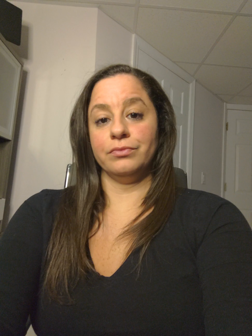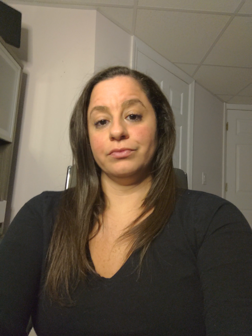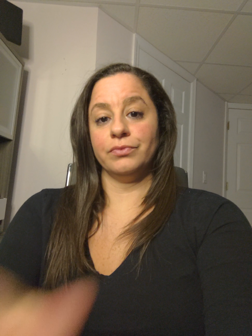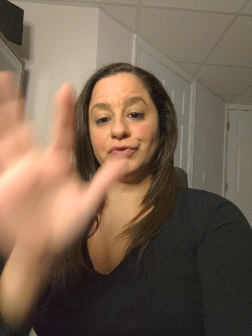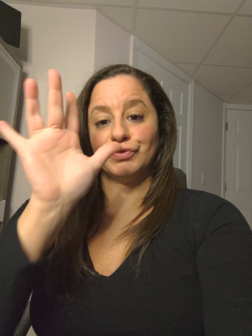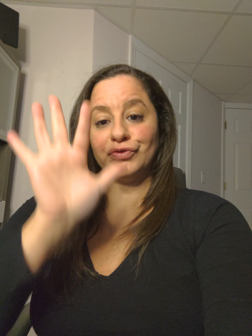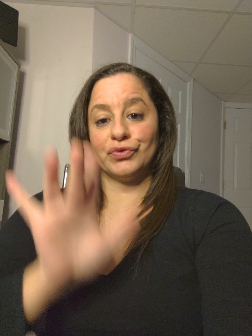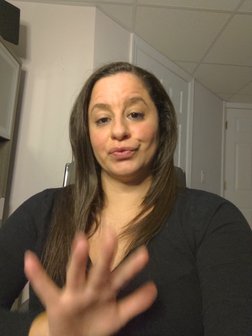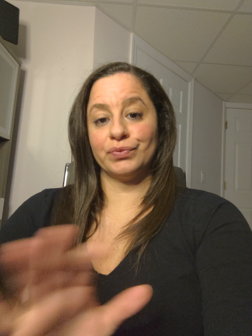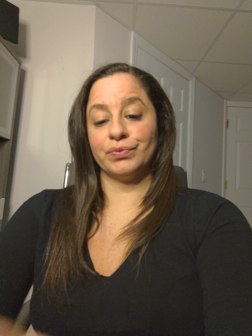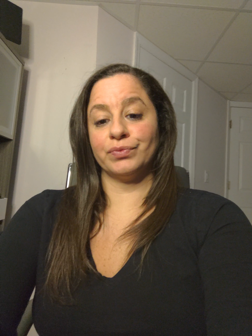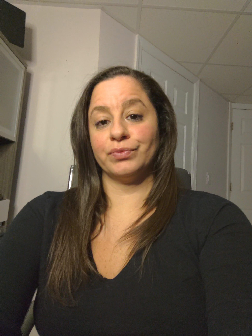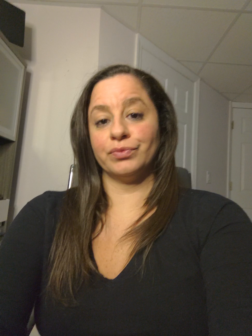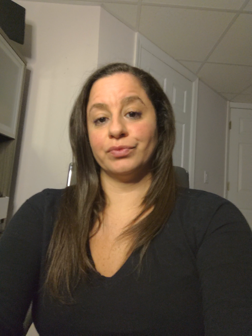snow